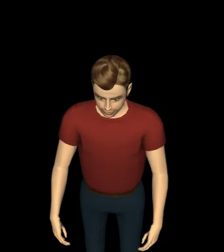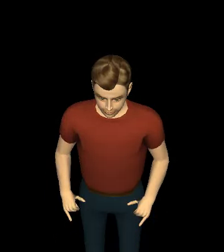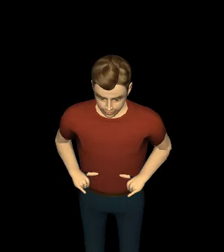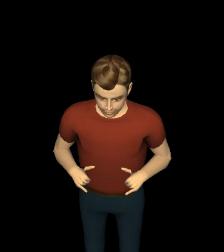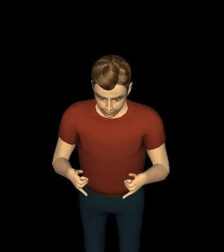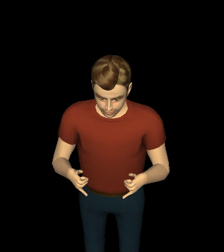شاب